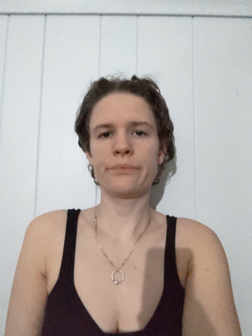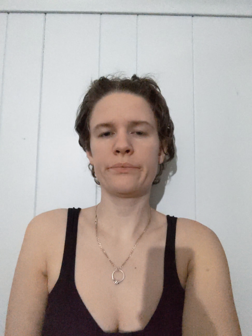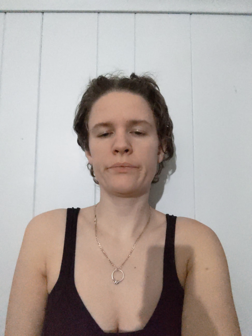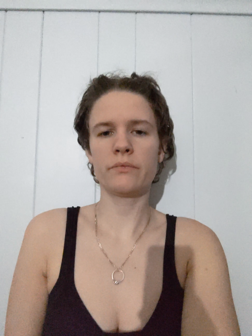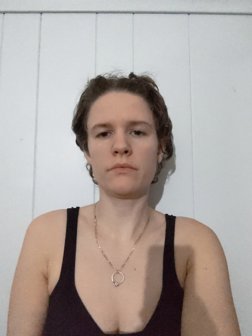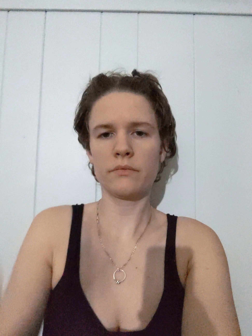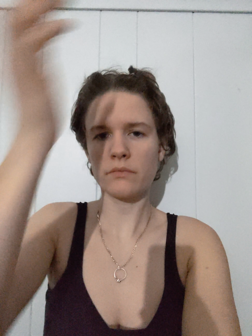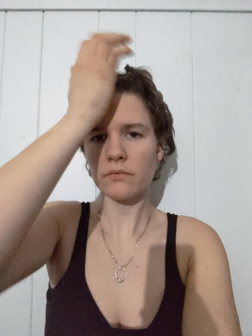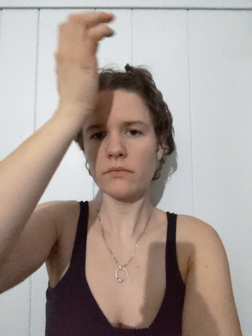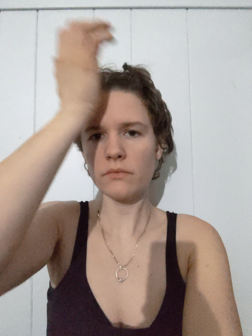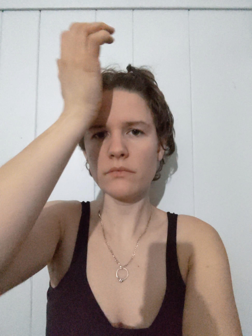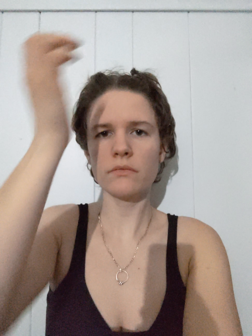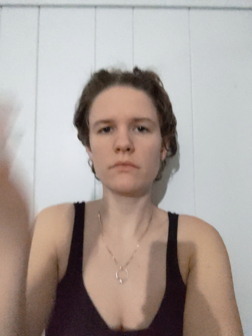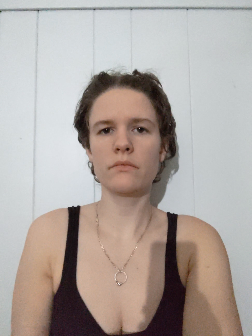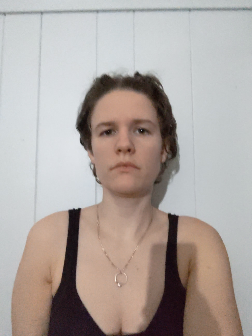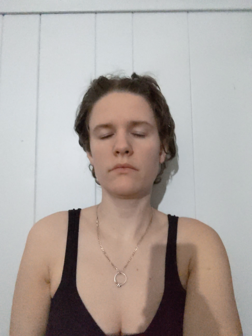garbage